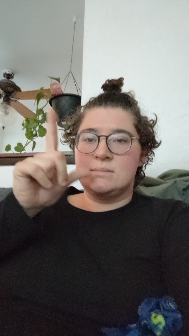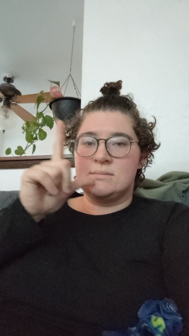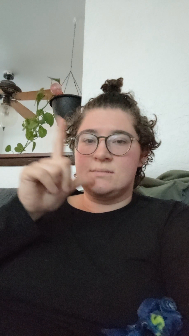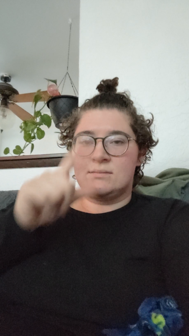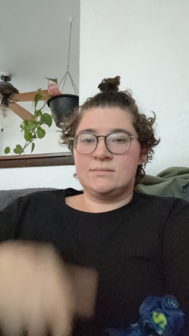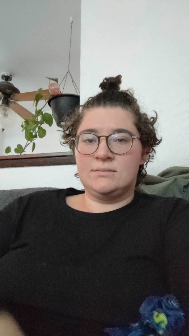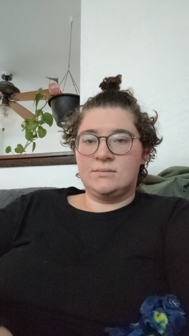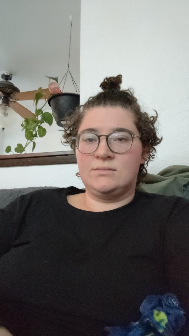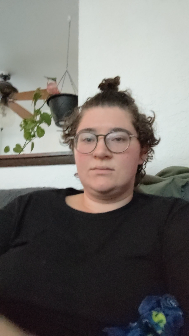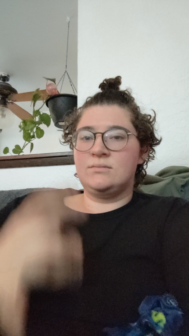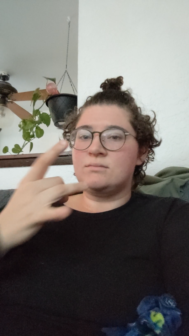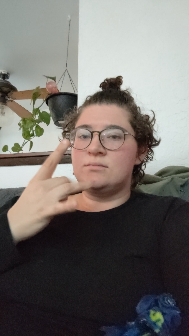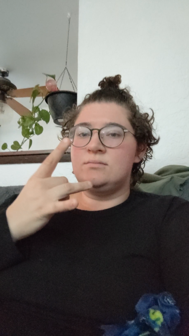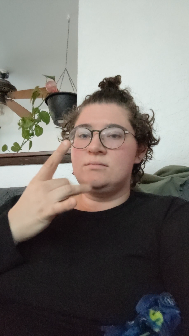light bulb